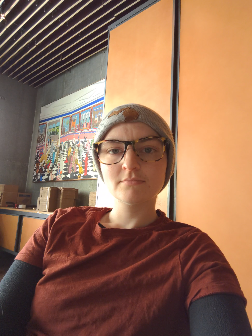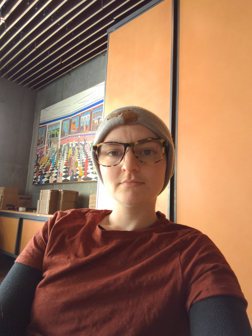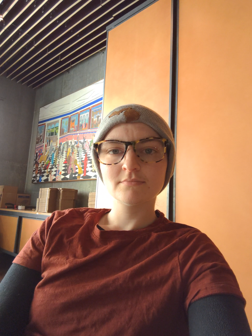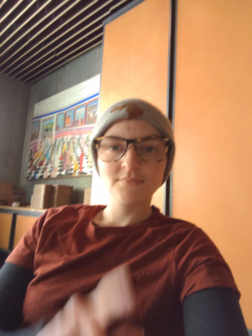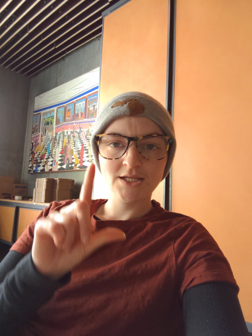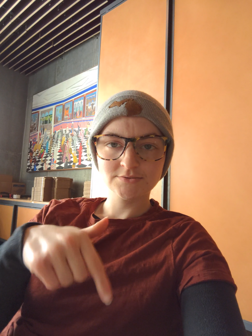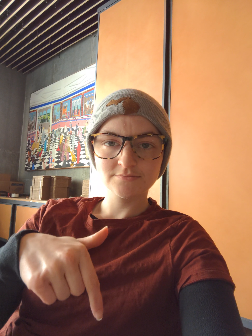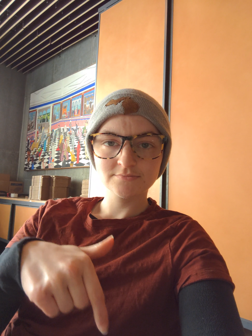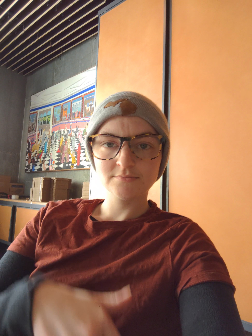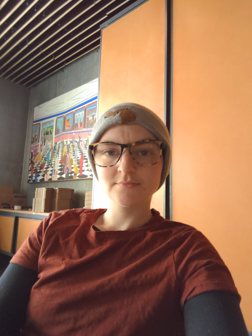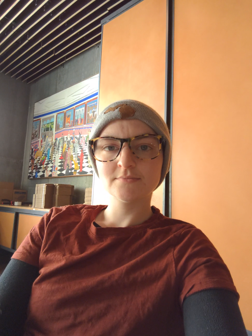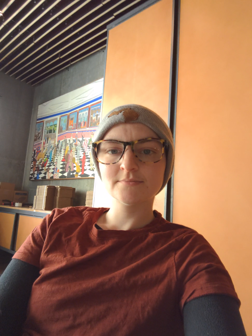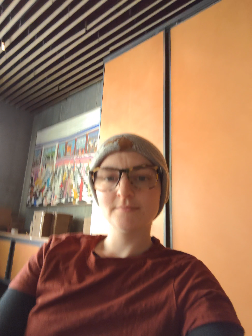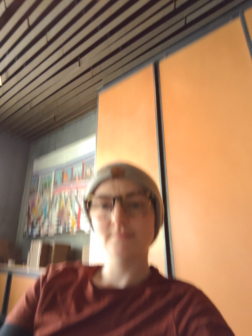later